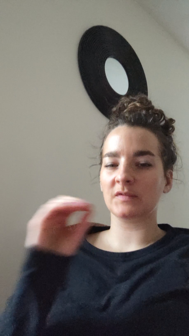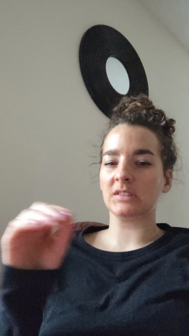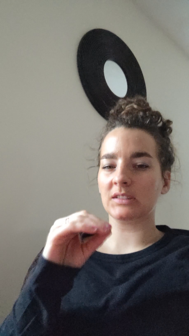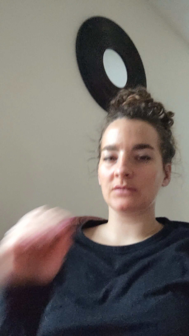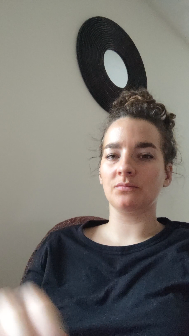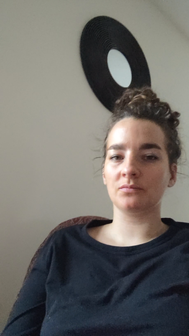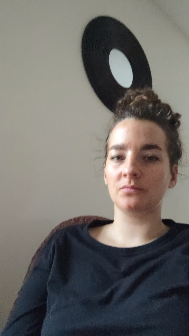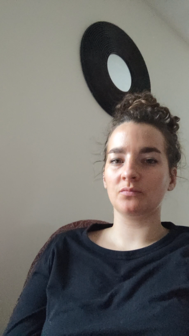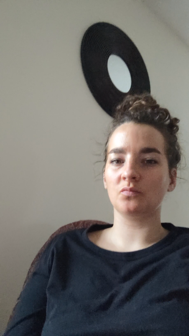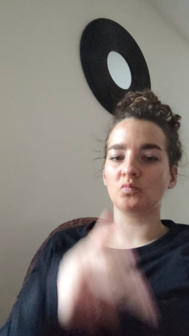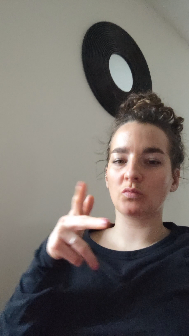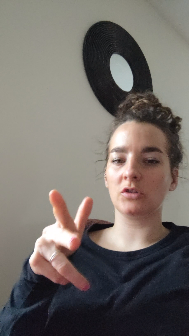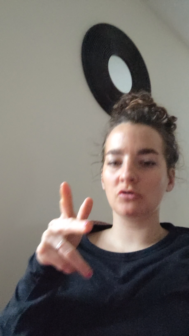garage